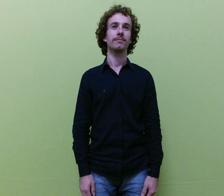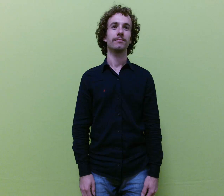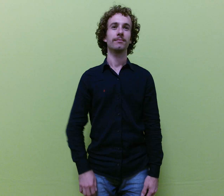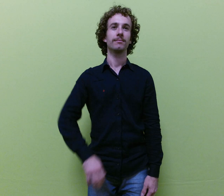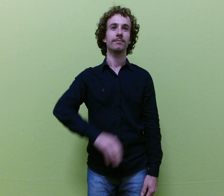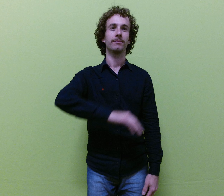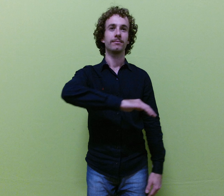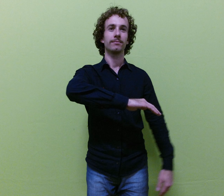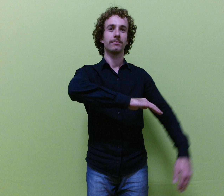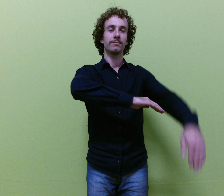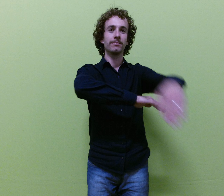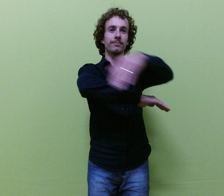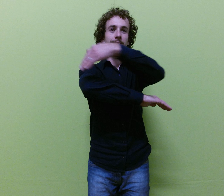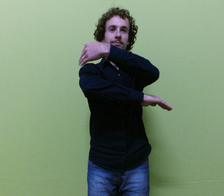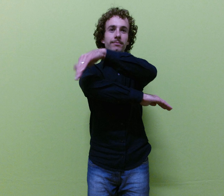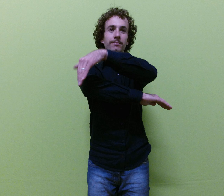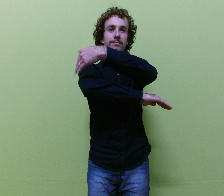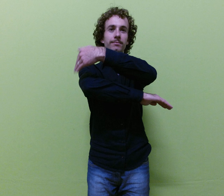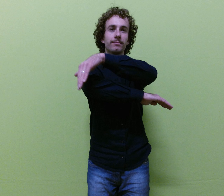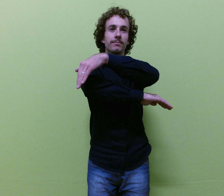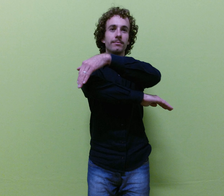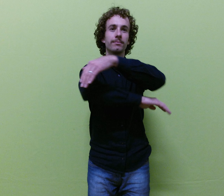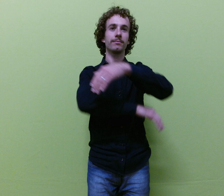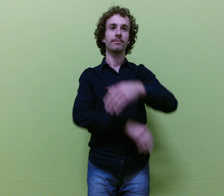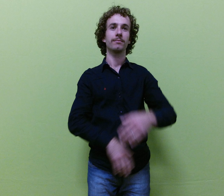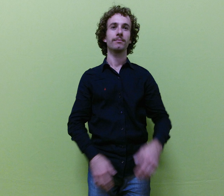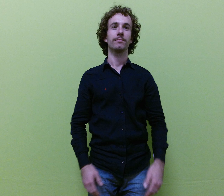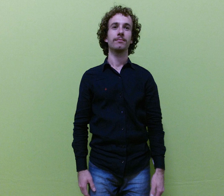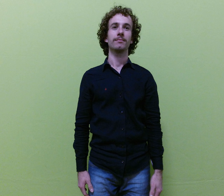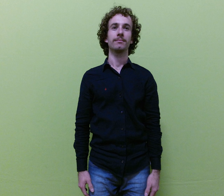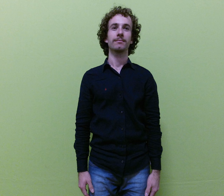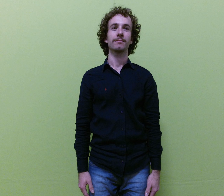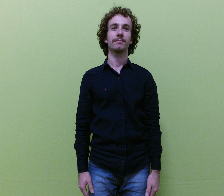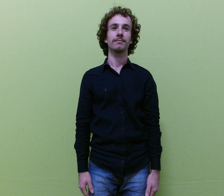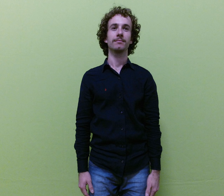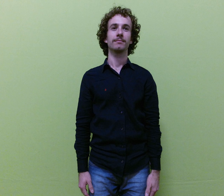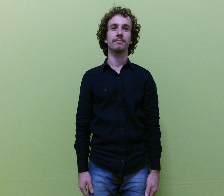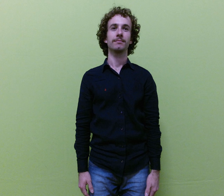esquina